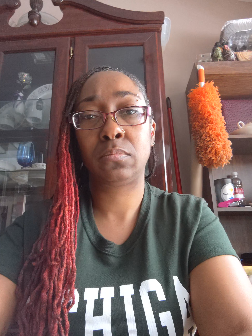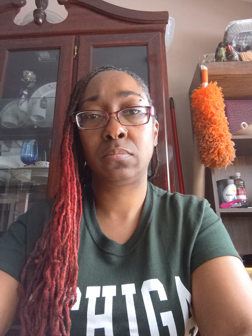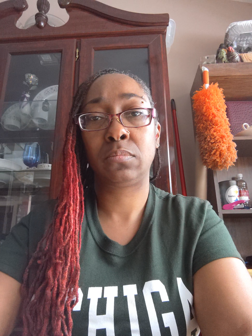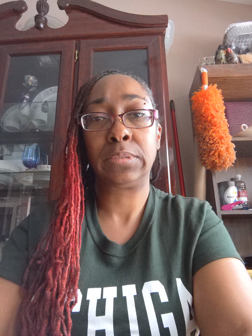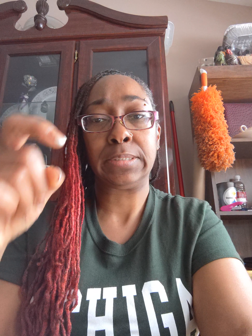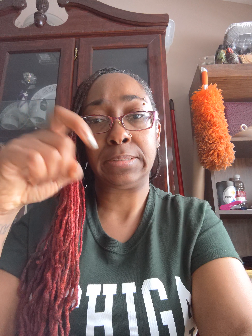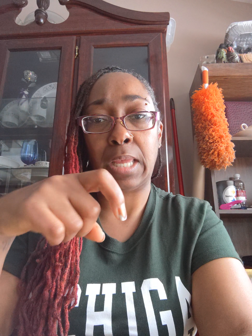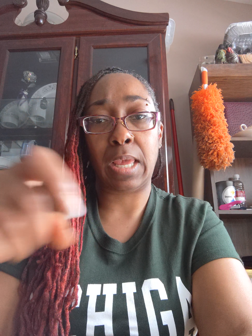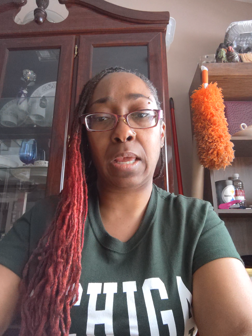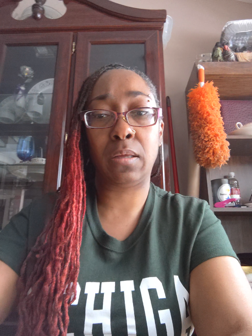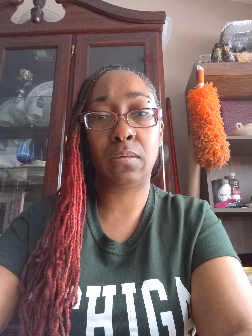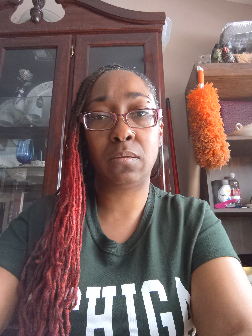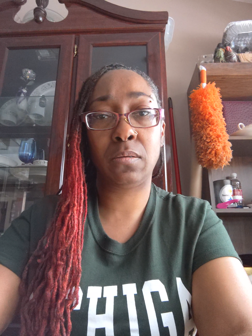time